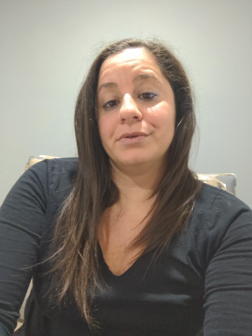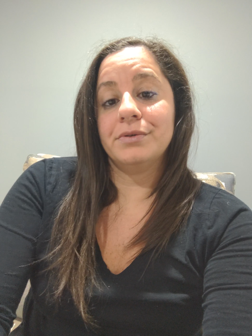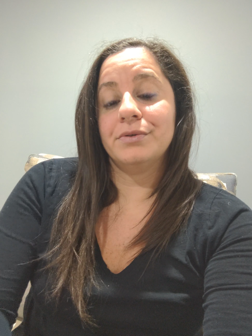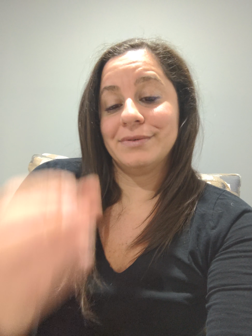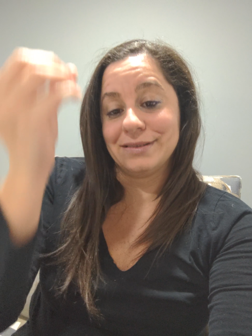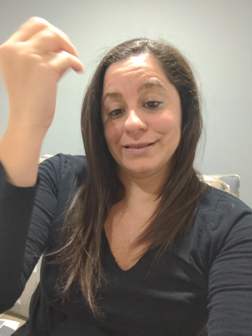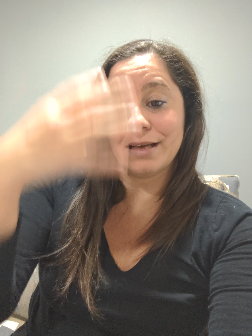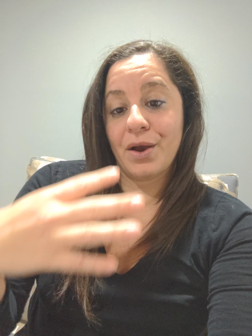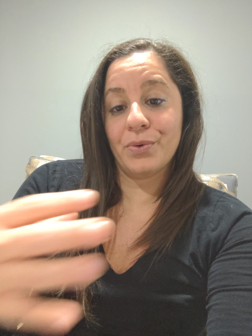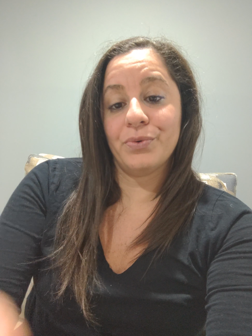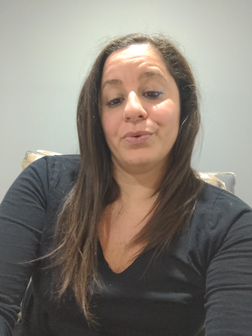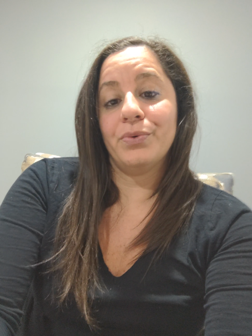shower